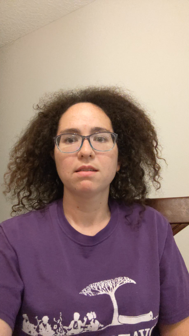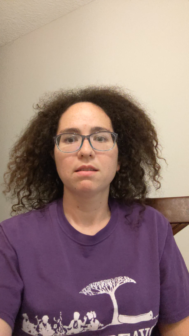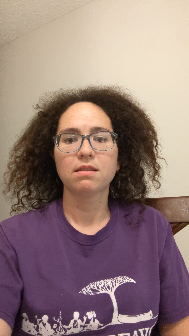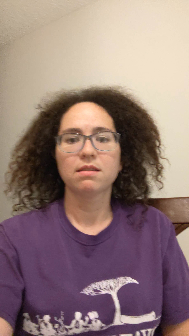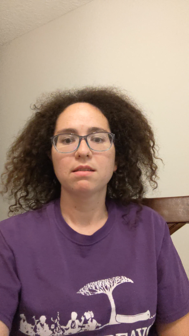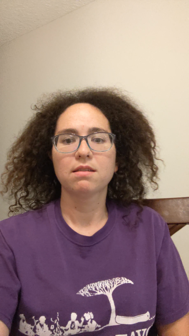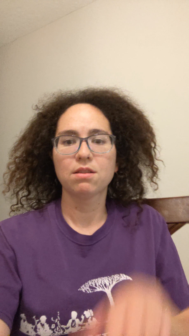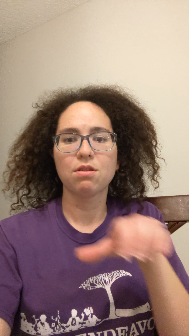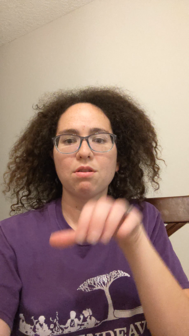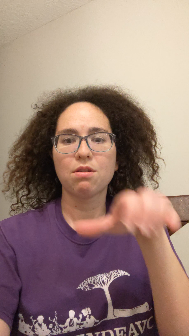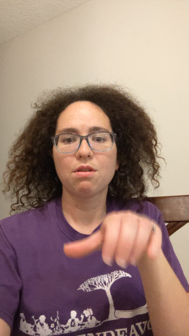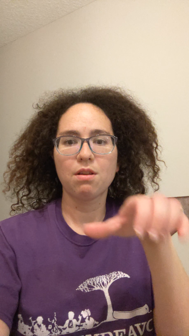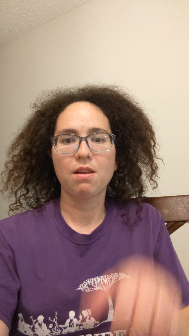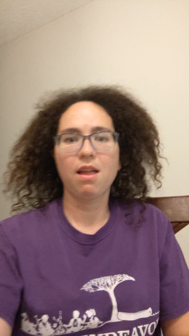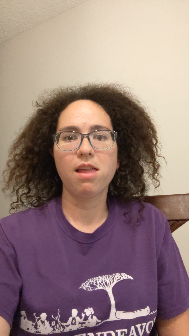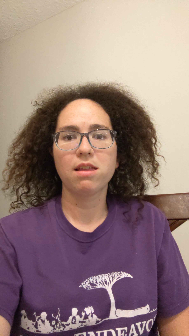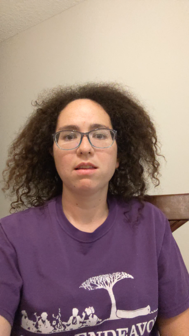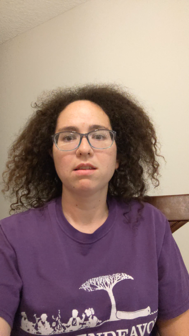does